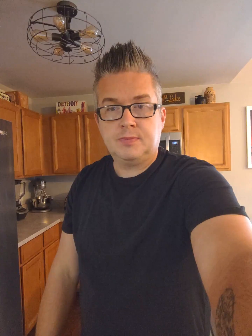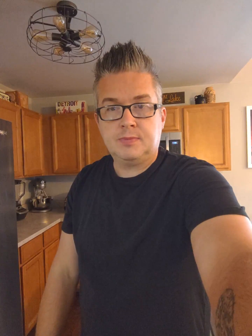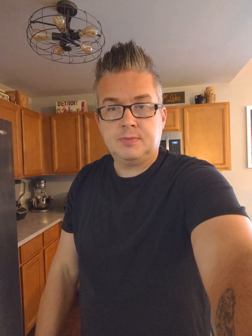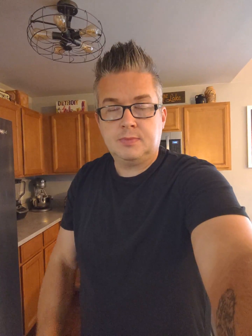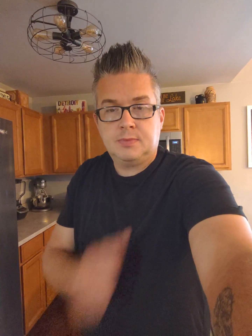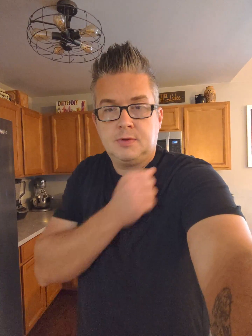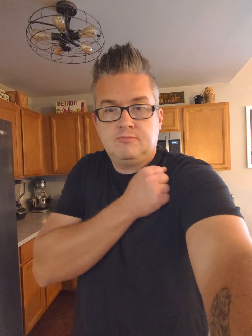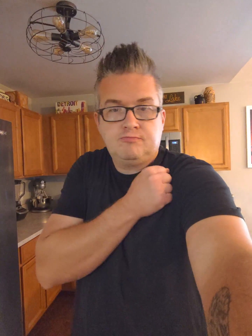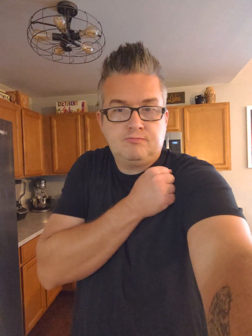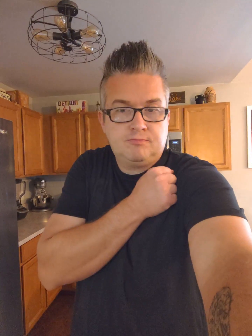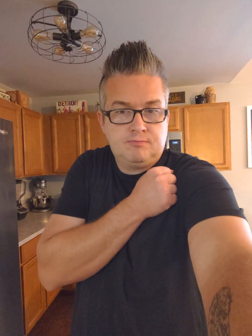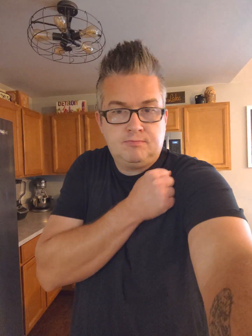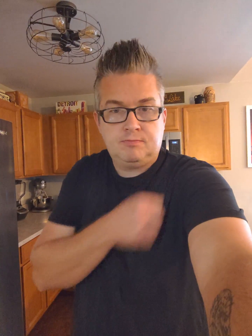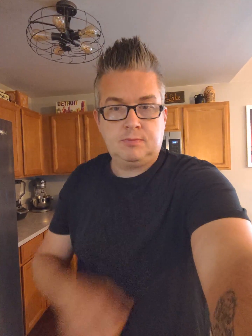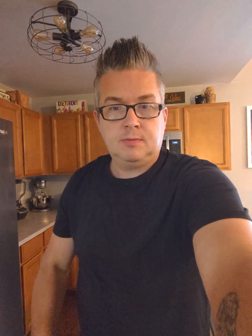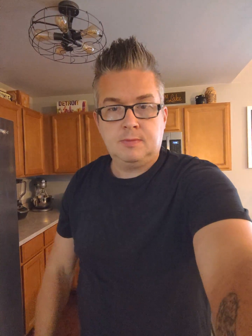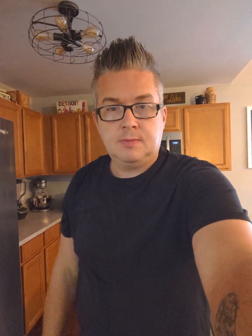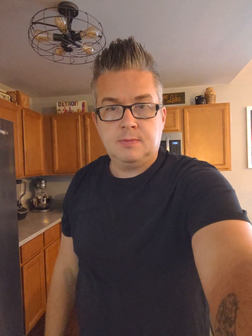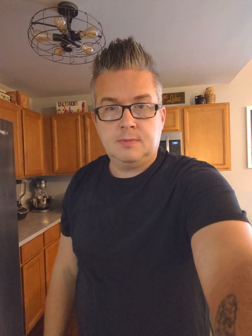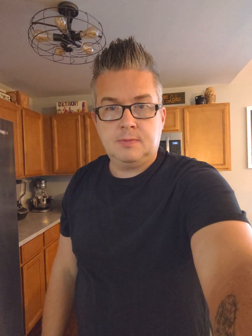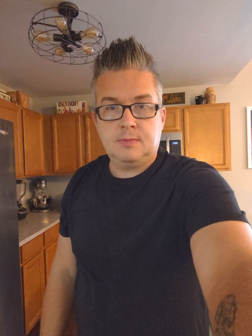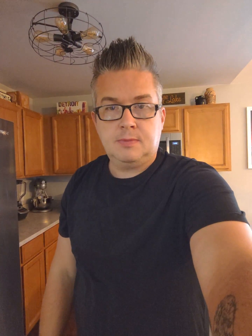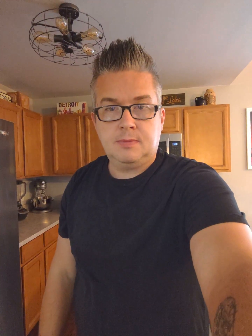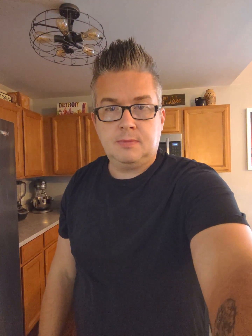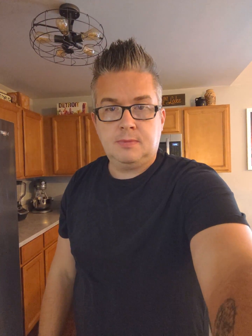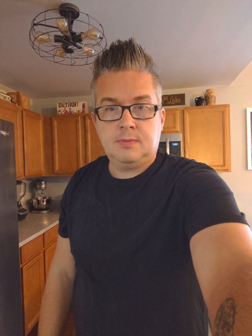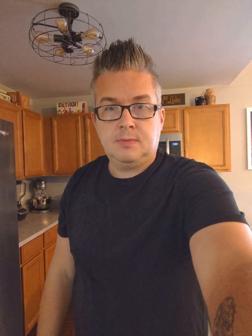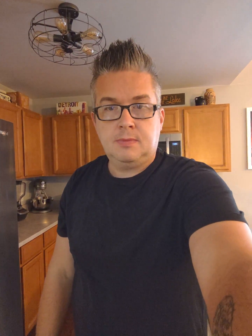hug